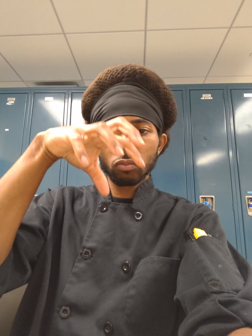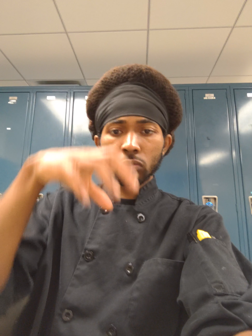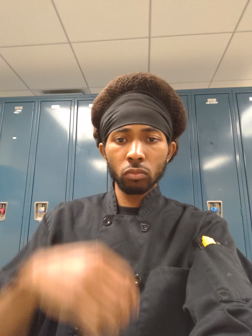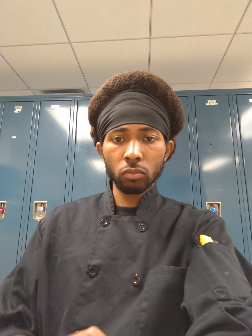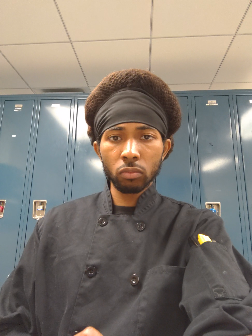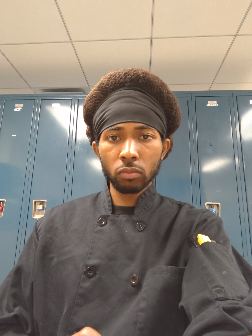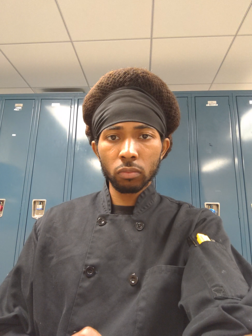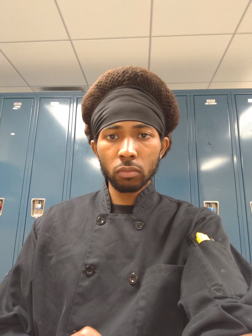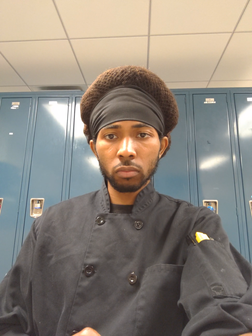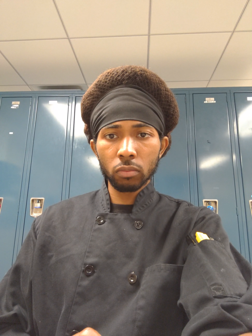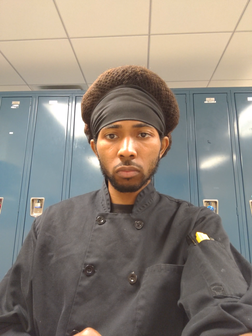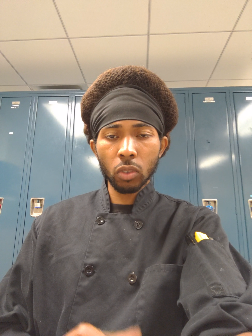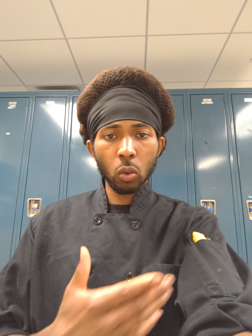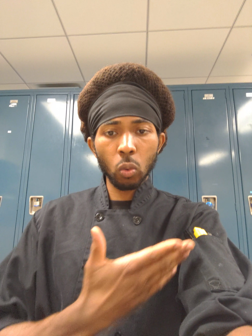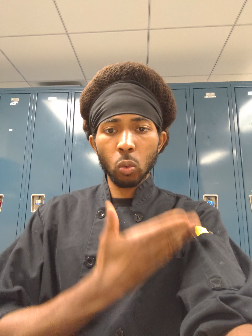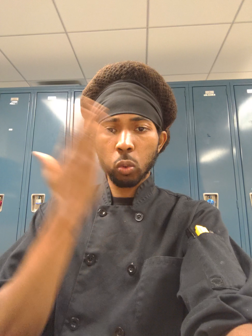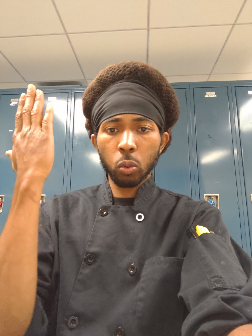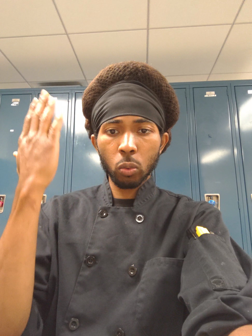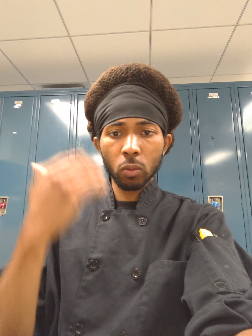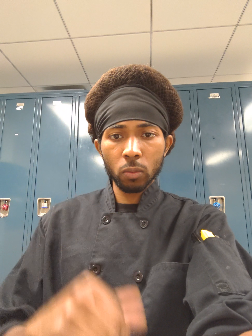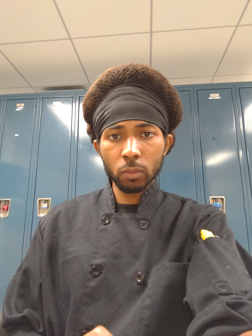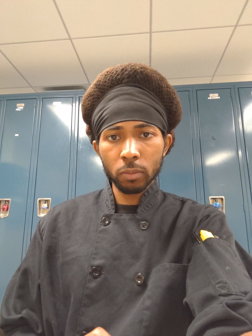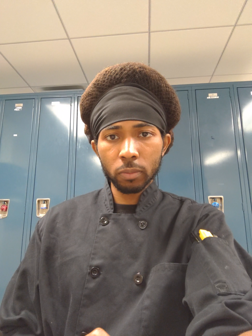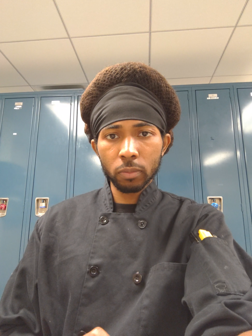all gone